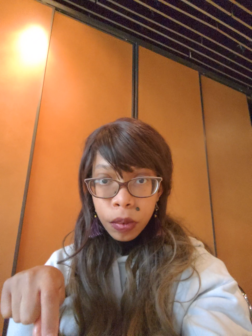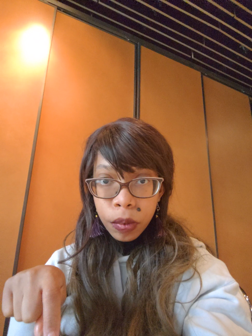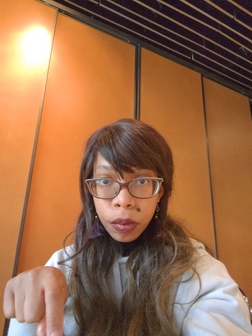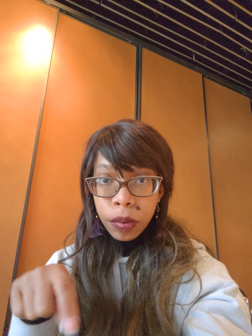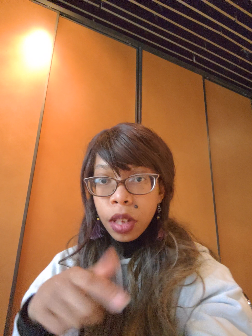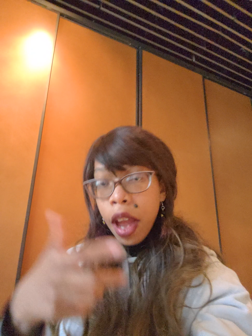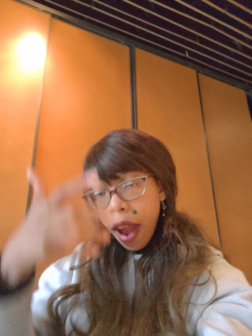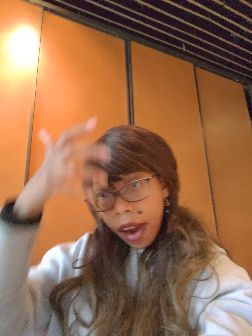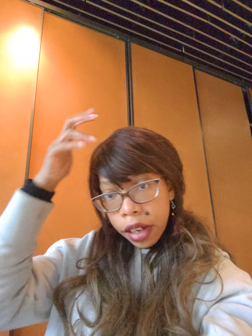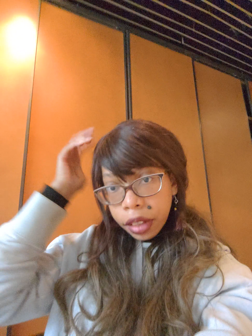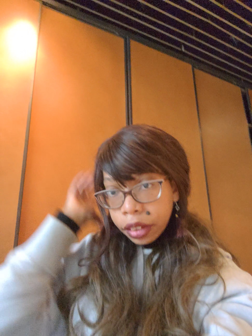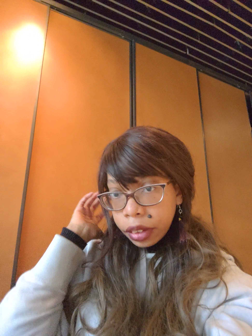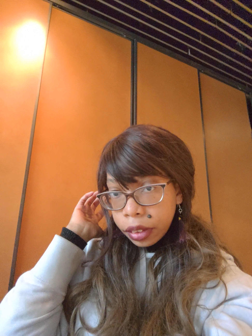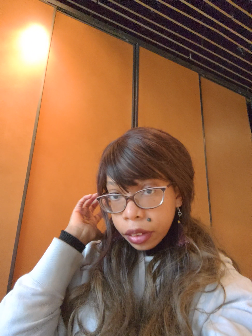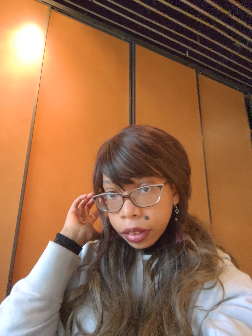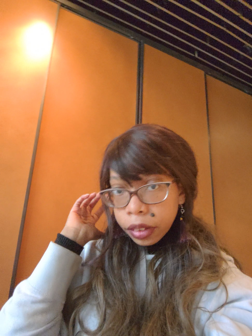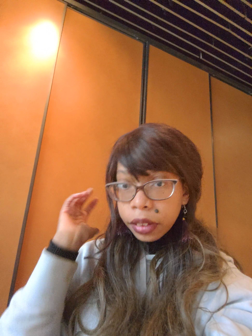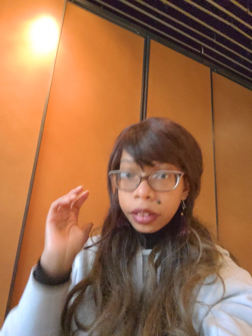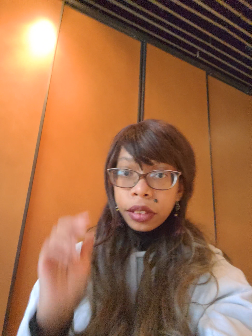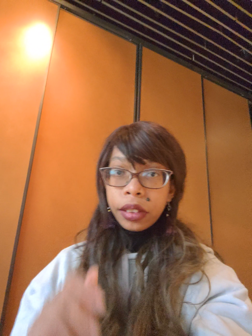lion